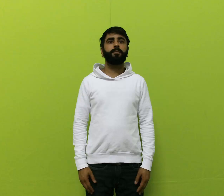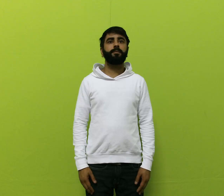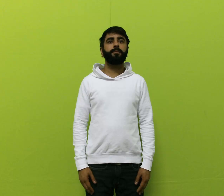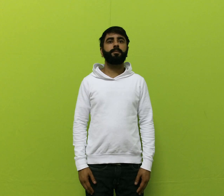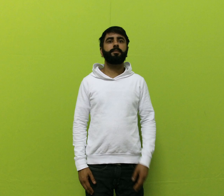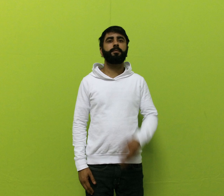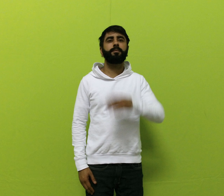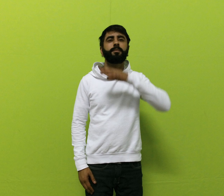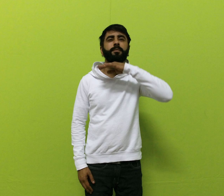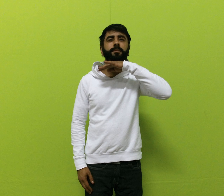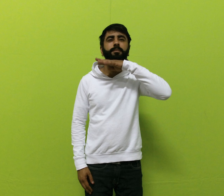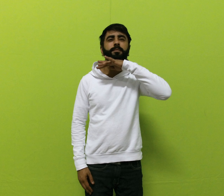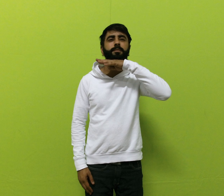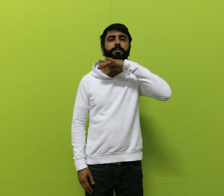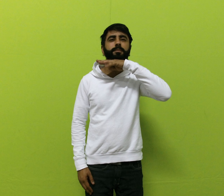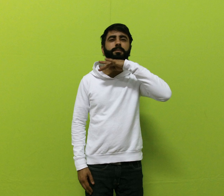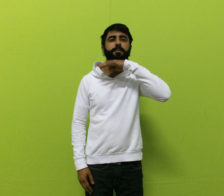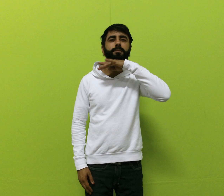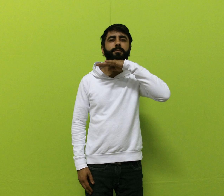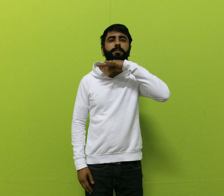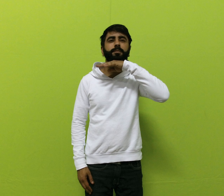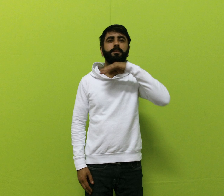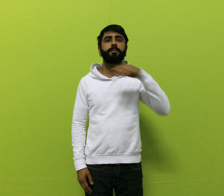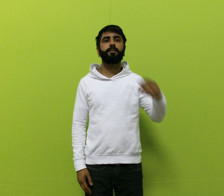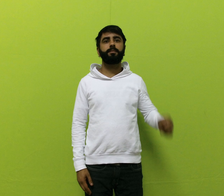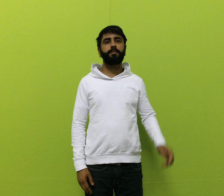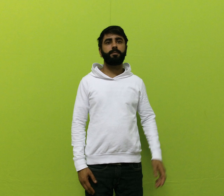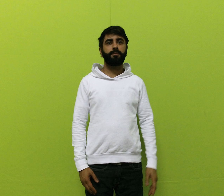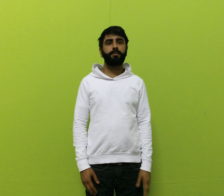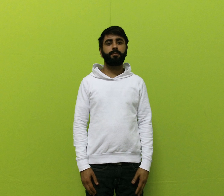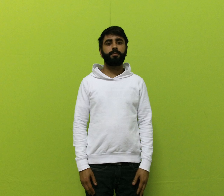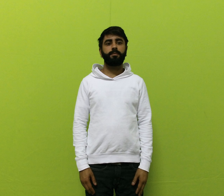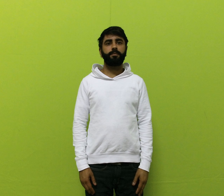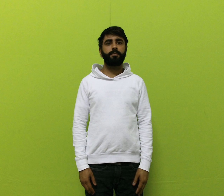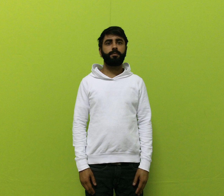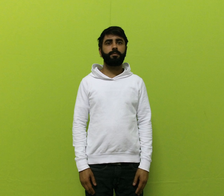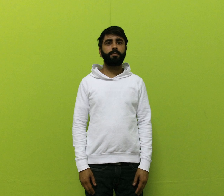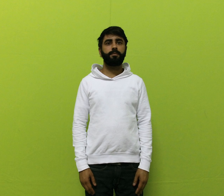ruim